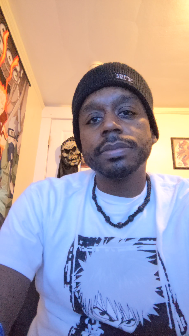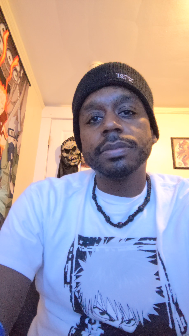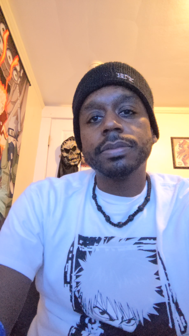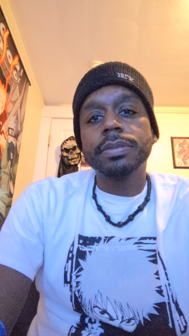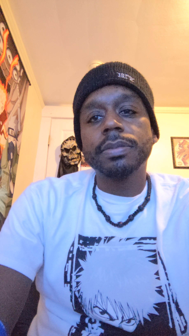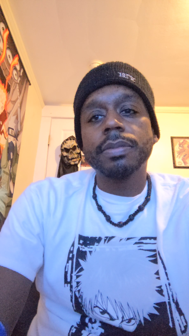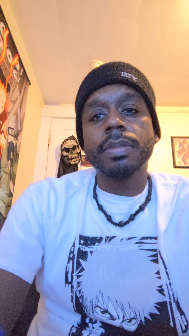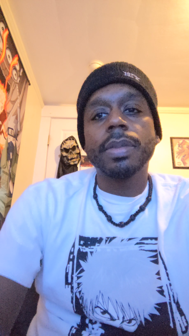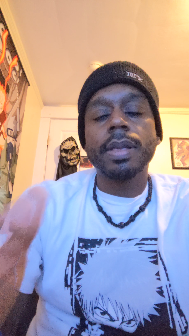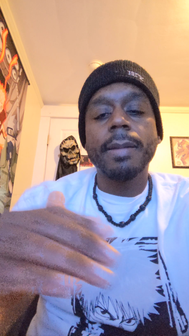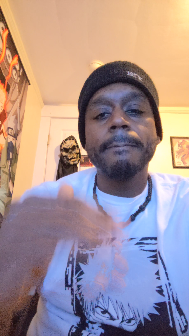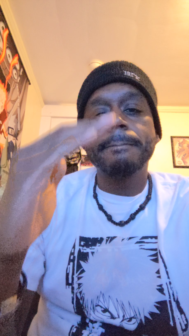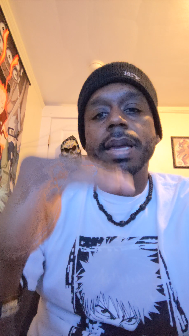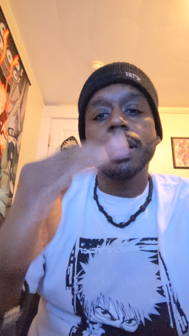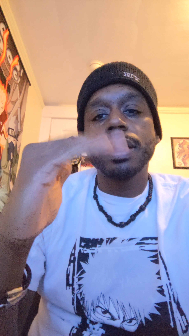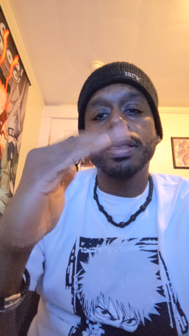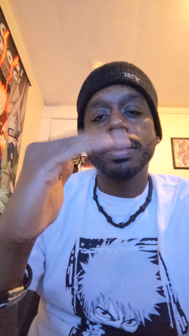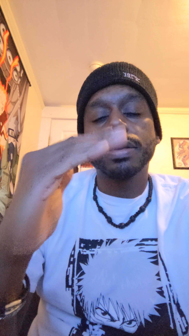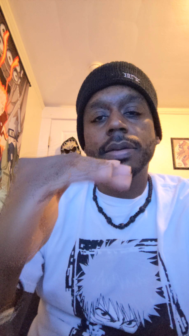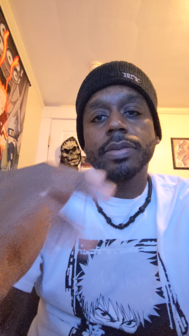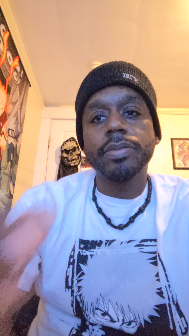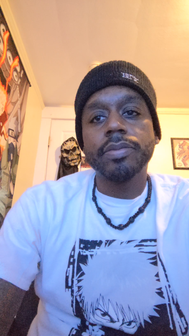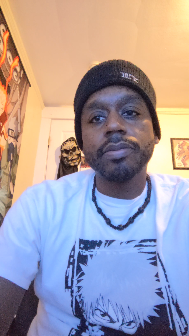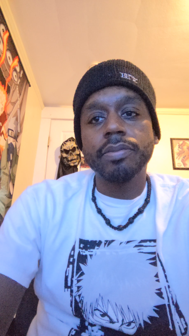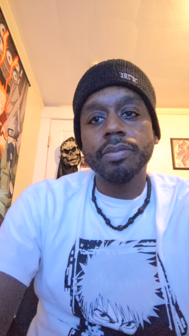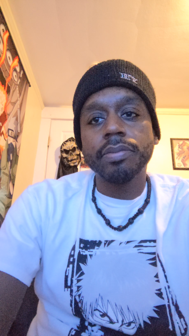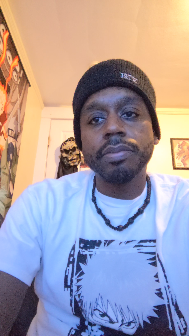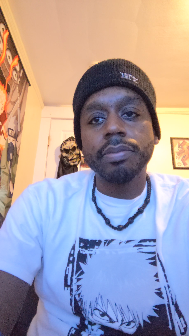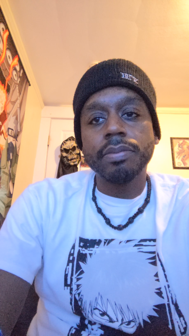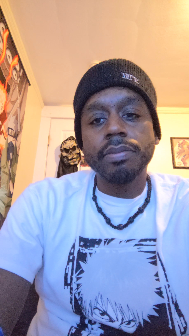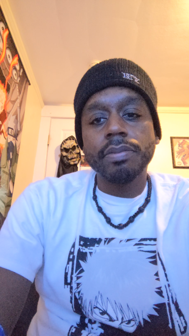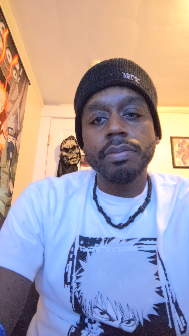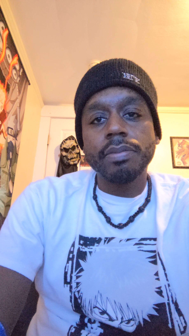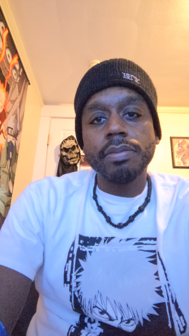build